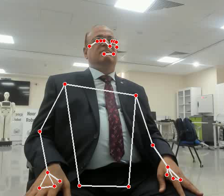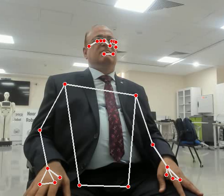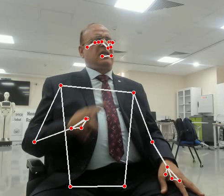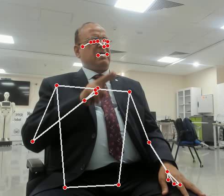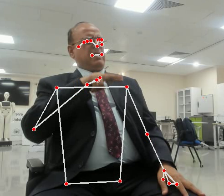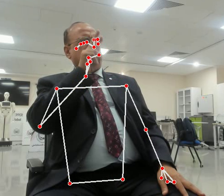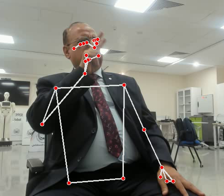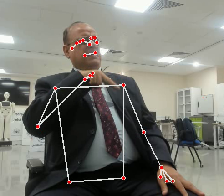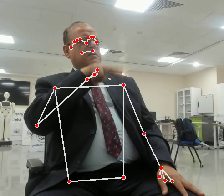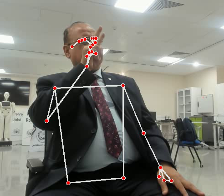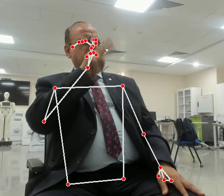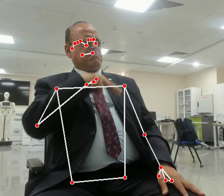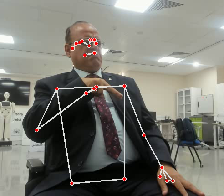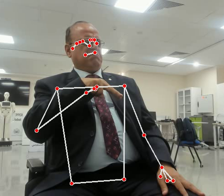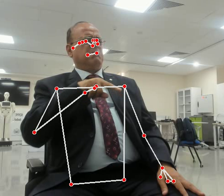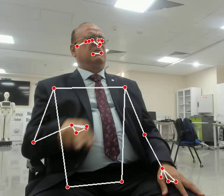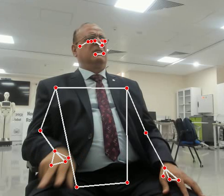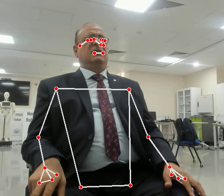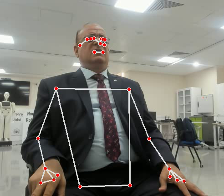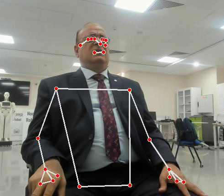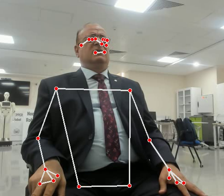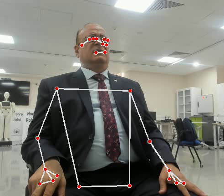y7takr